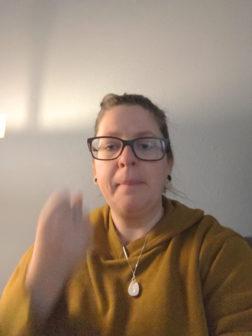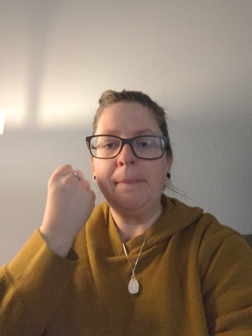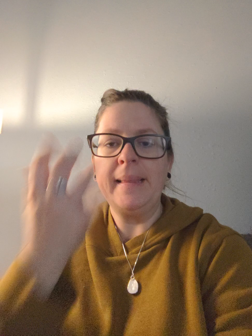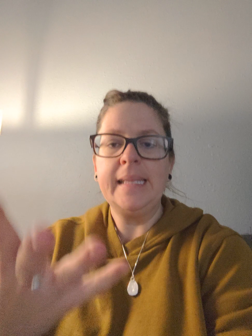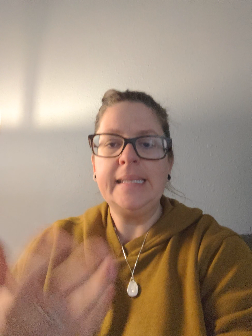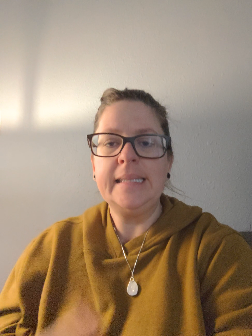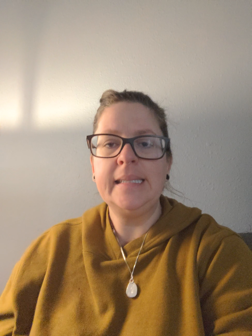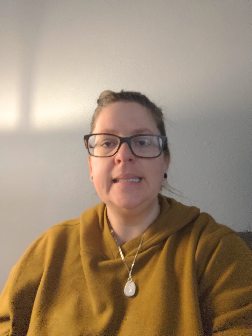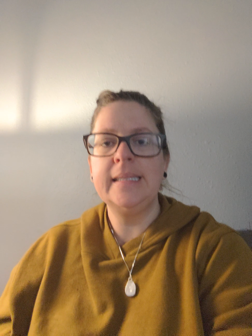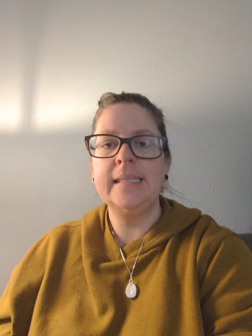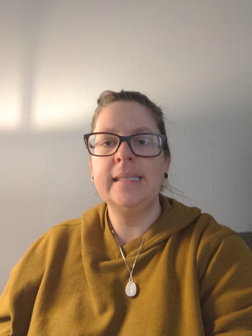many